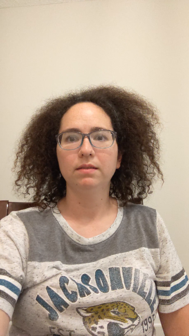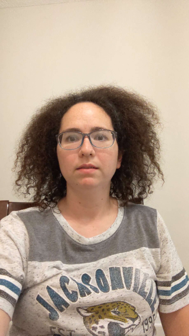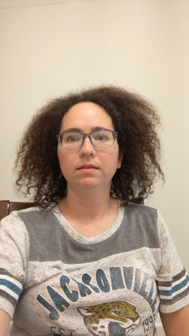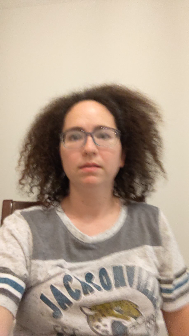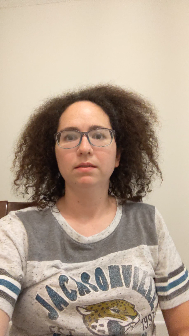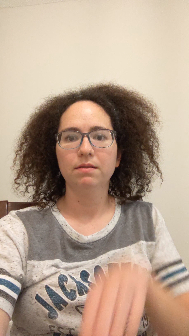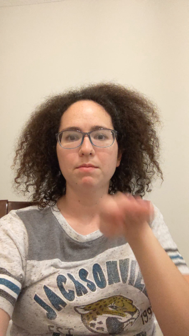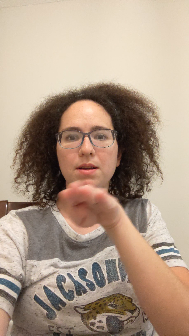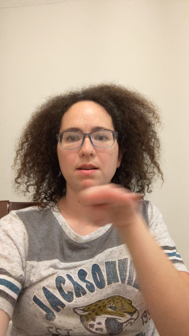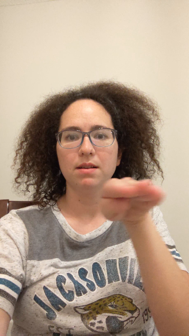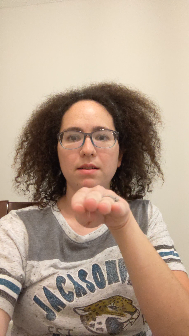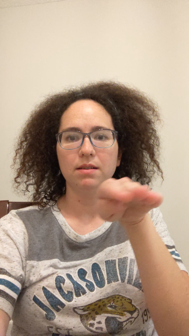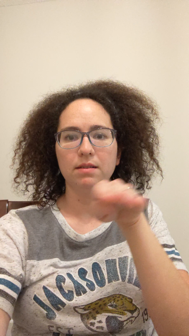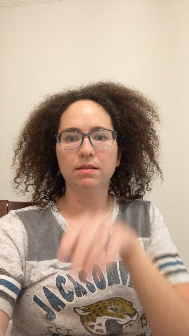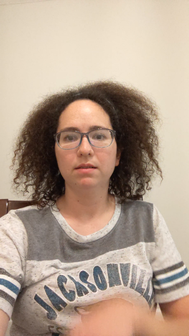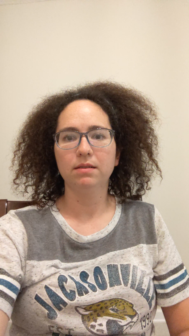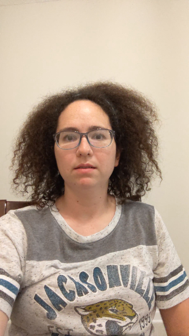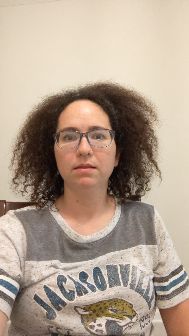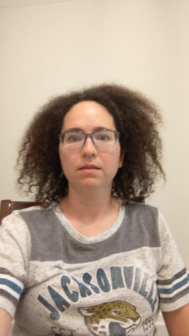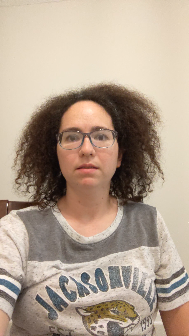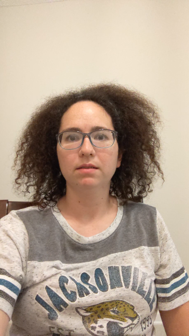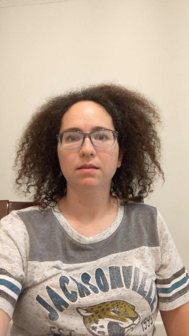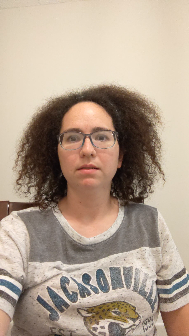boots